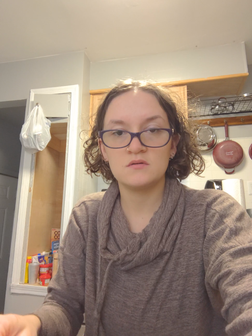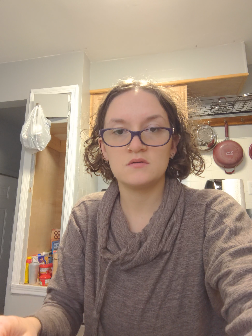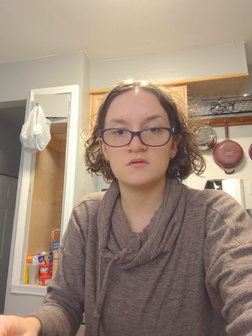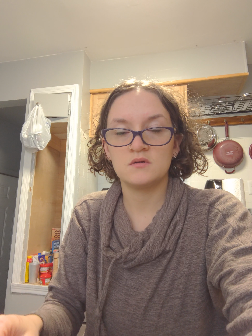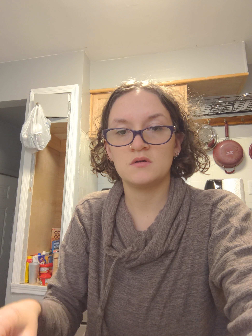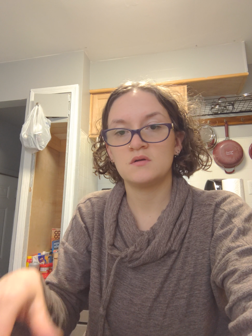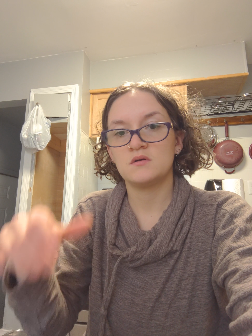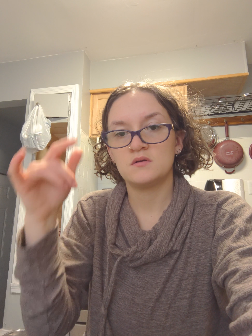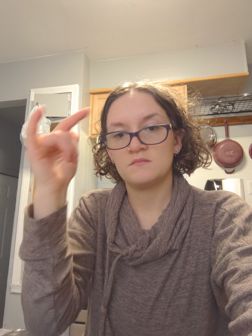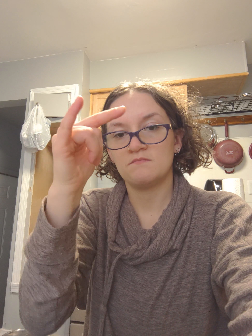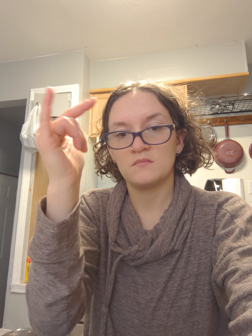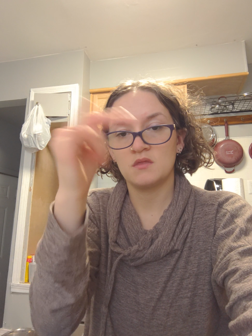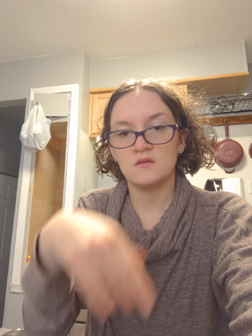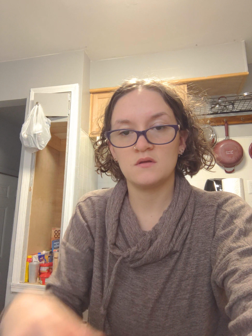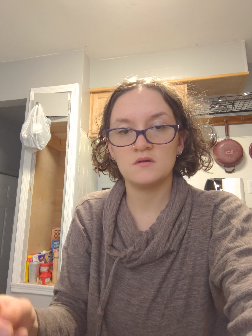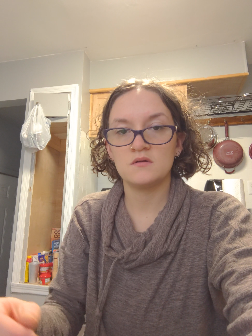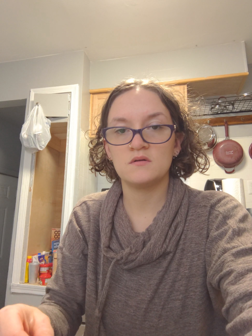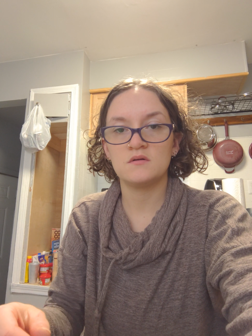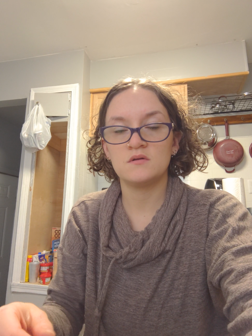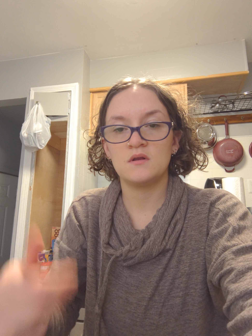airplane